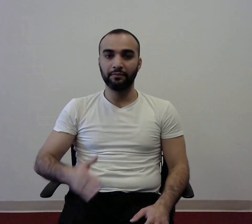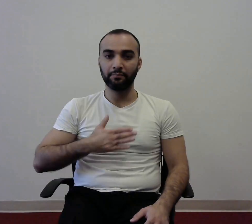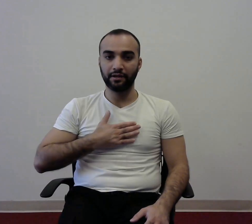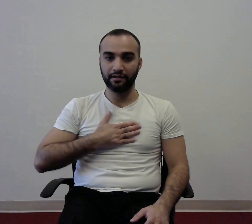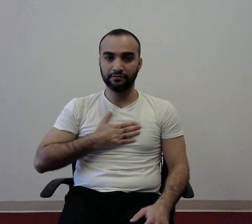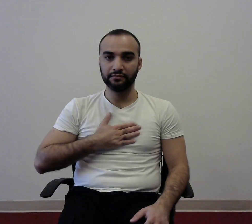mən